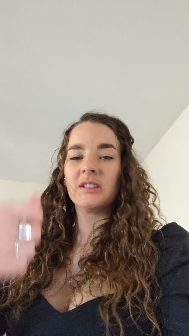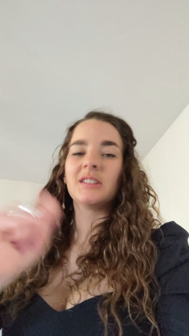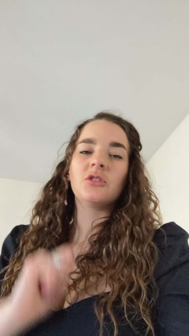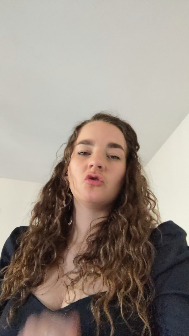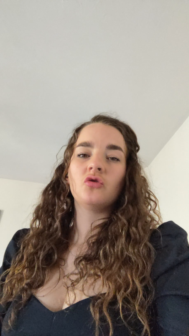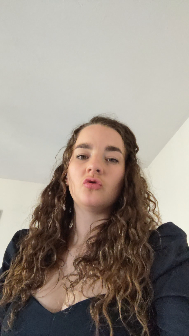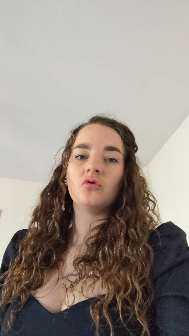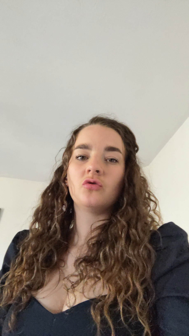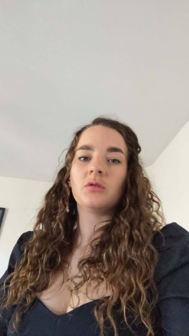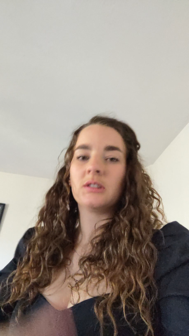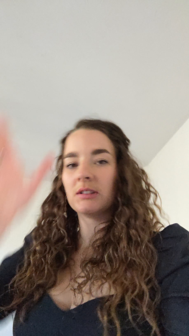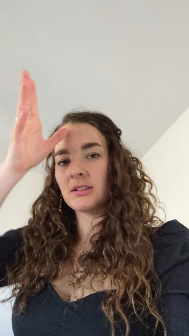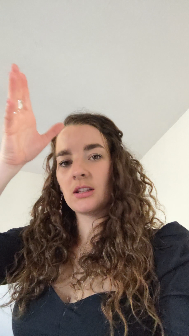daddy